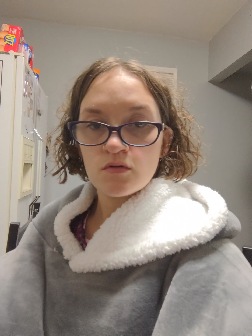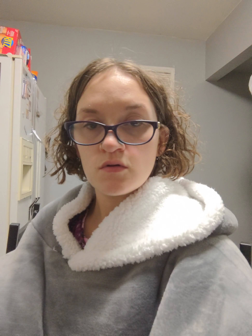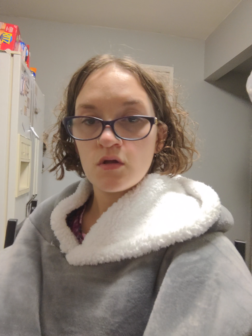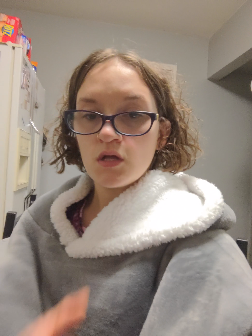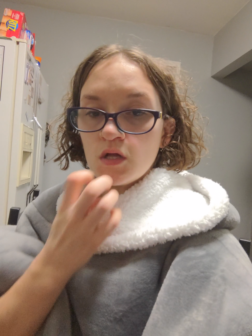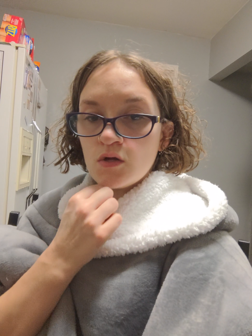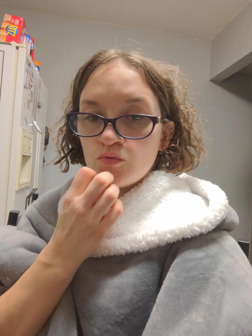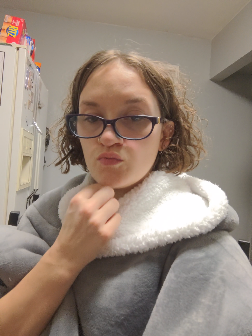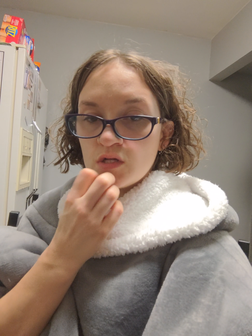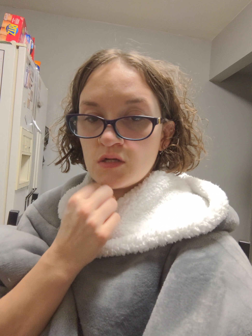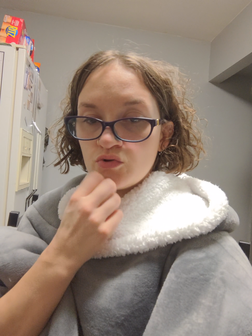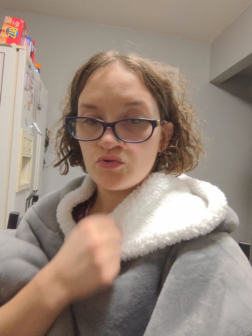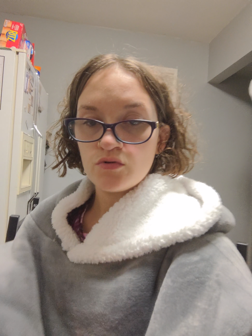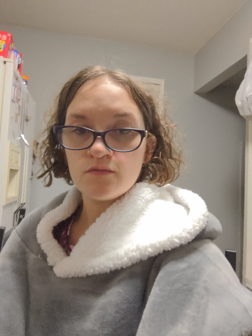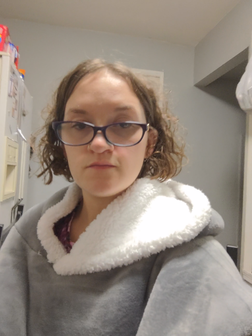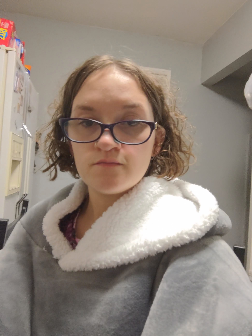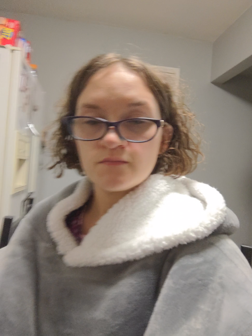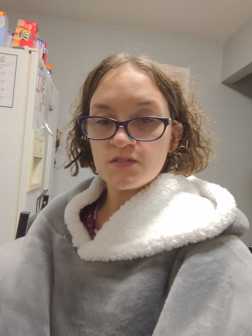underwear